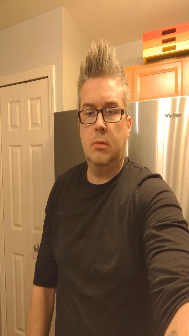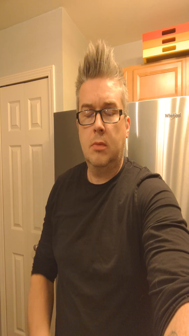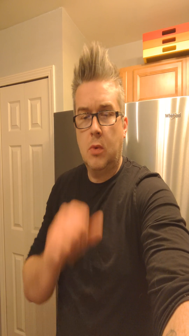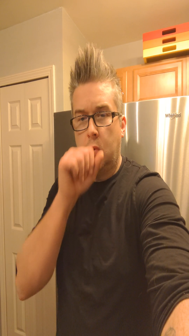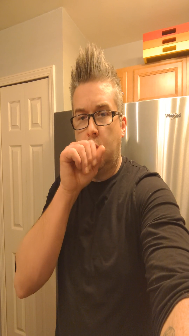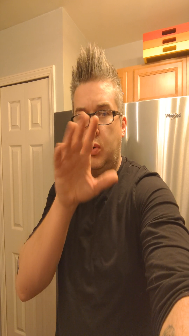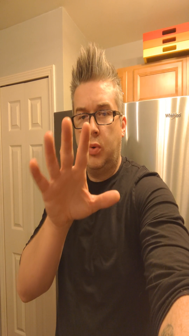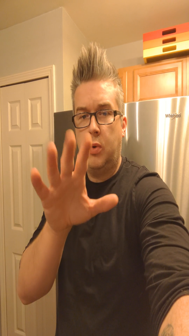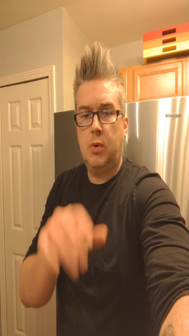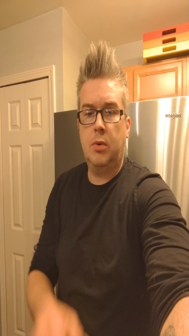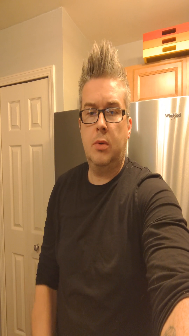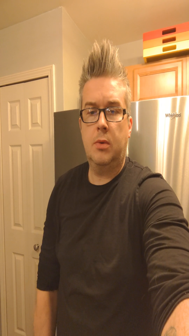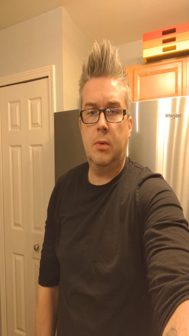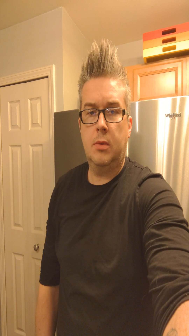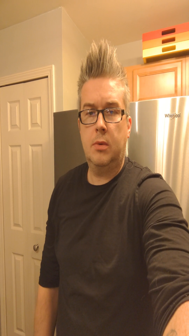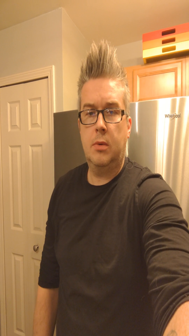blow